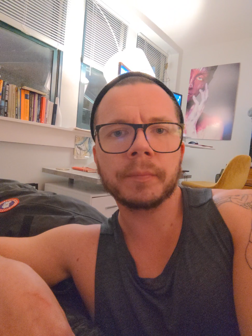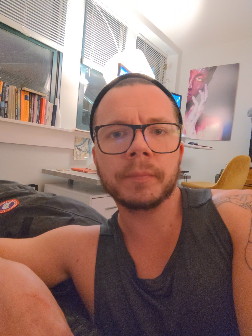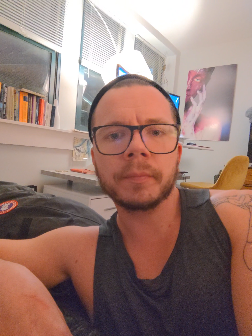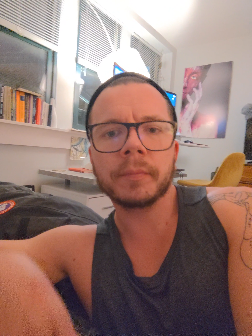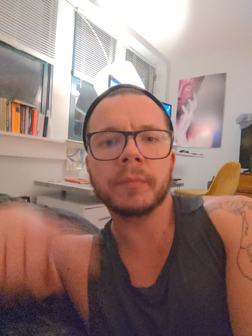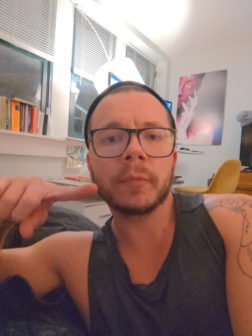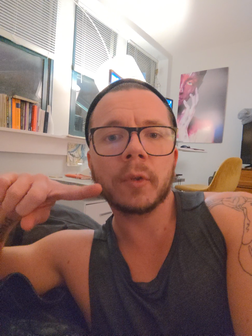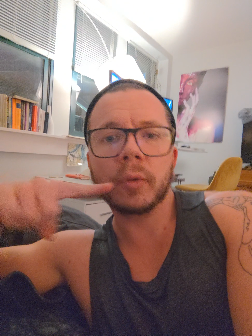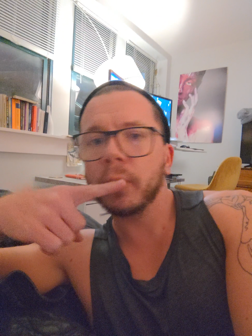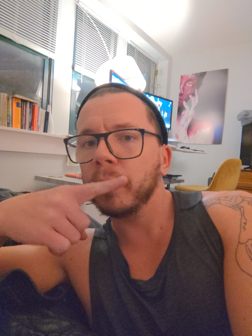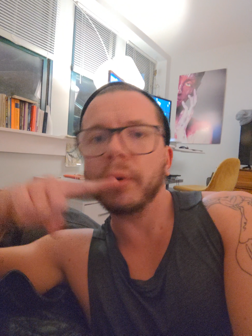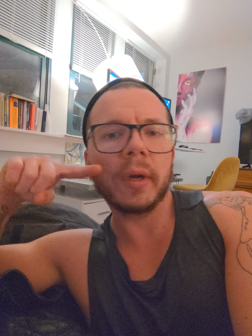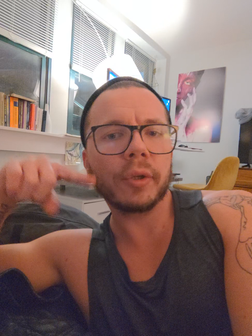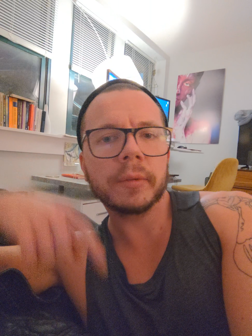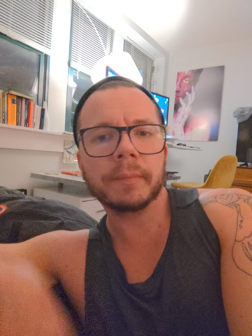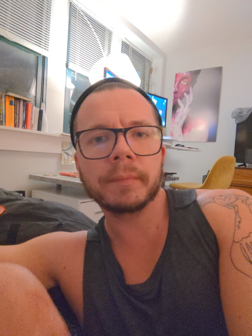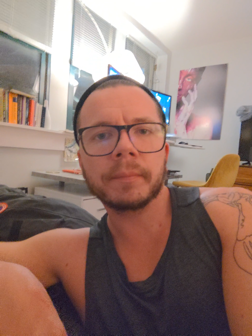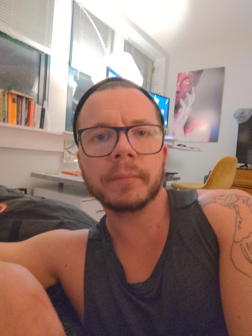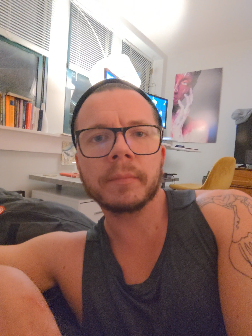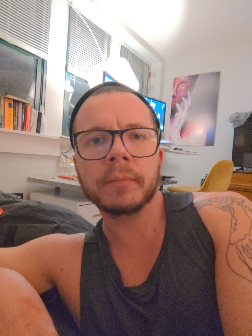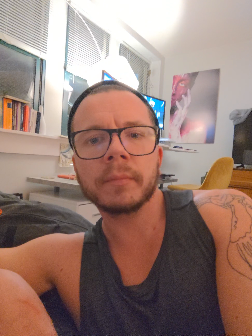toothbrush